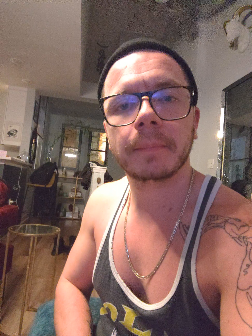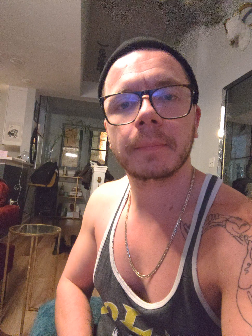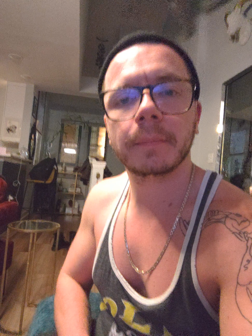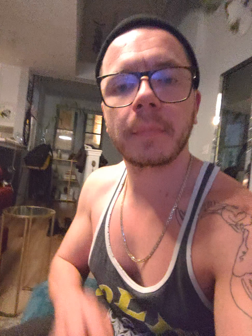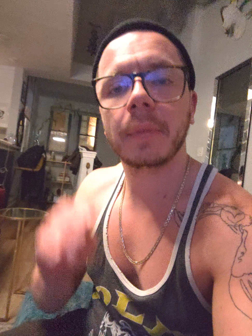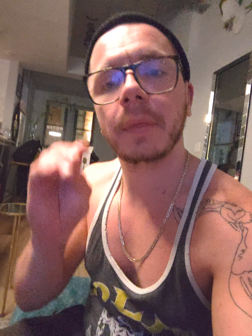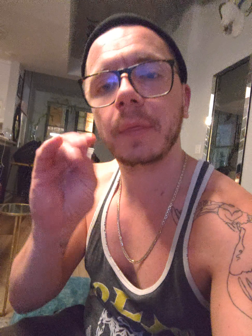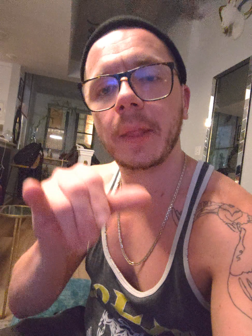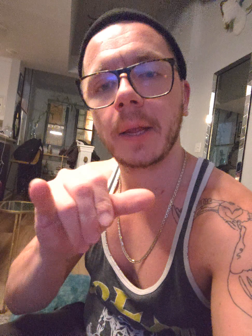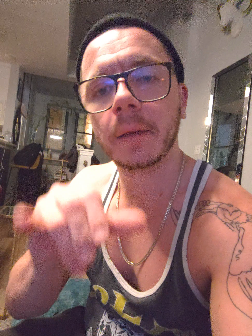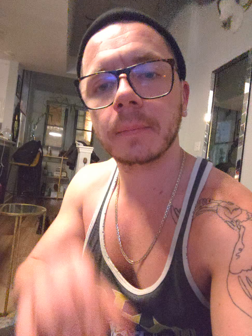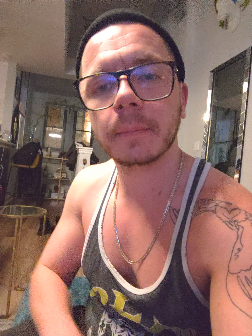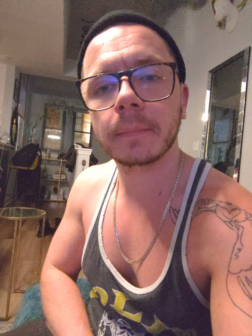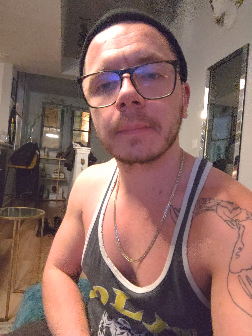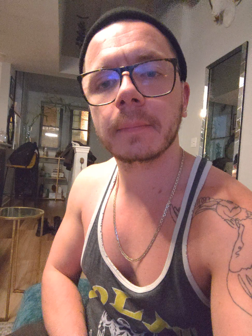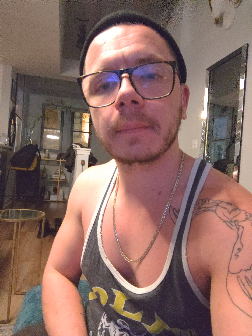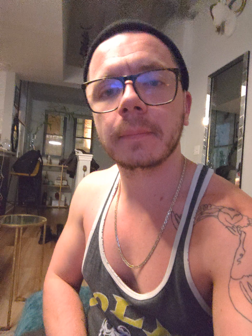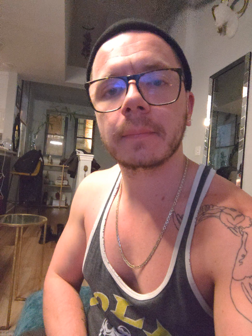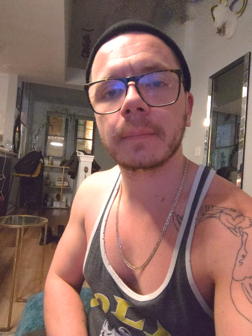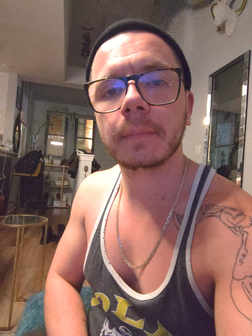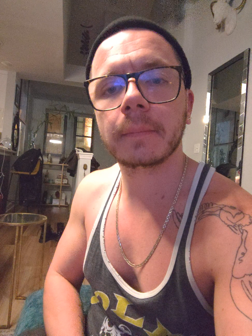that